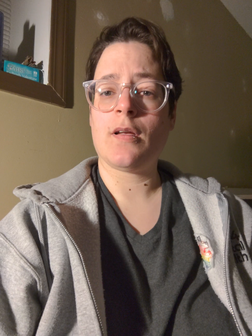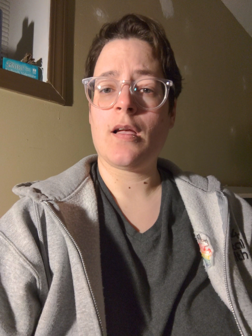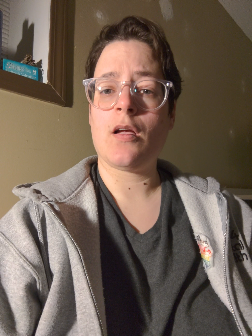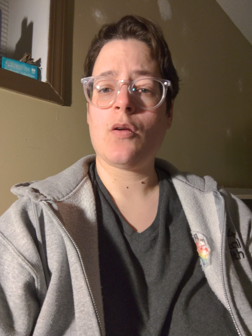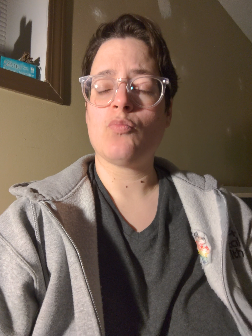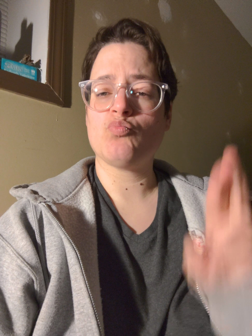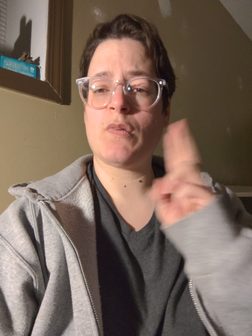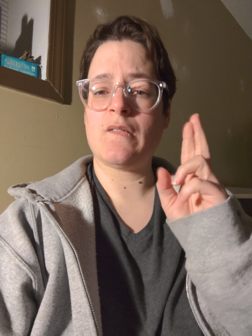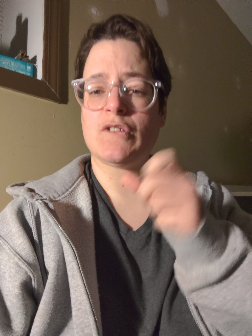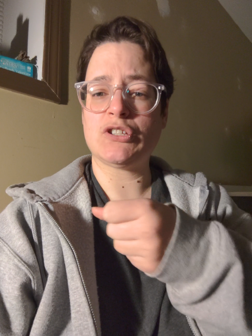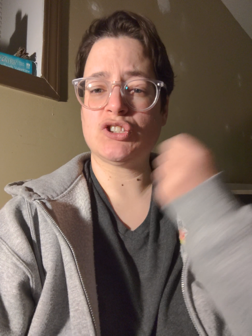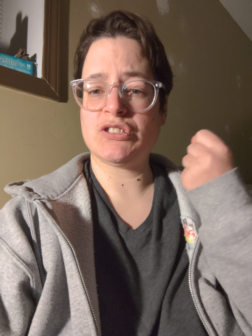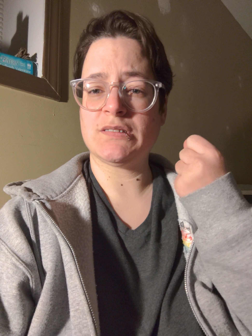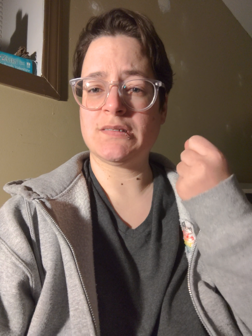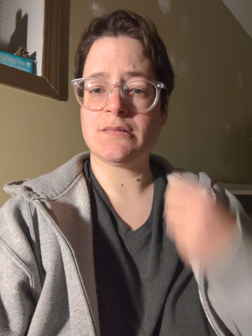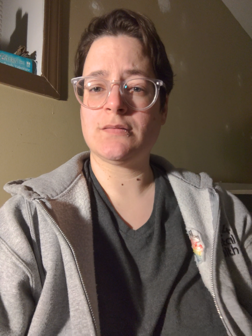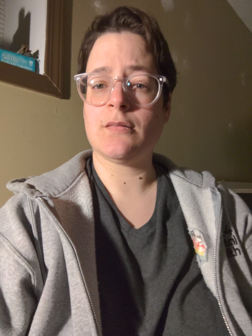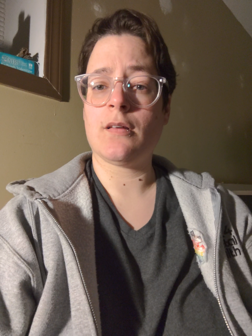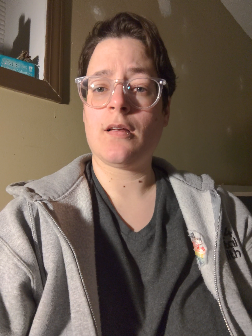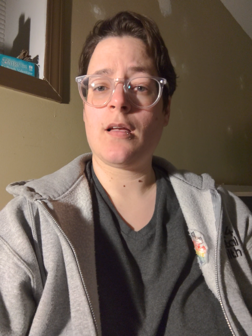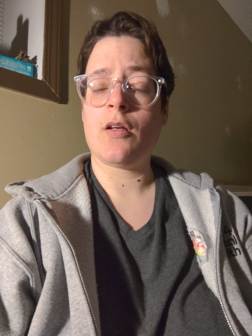refrigerator